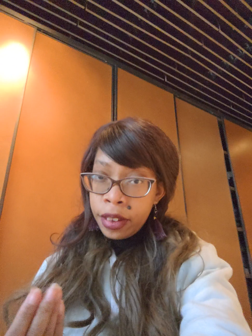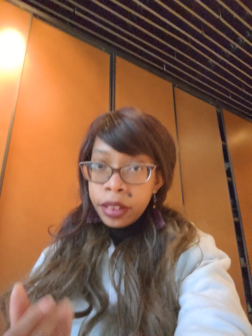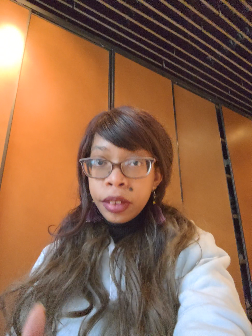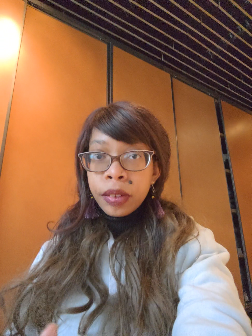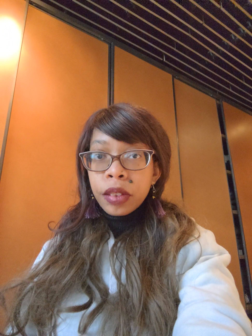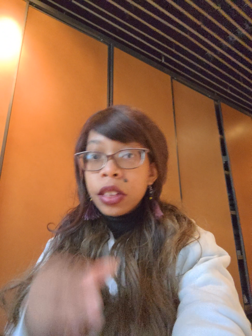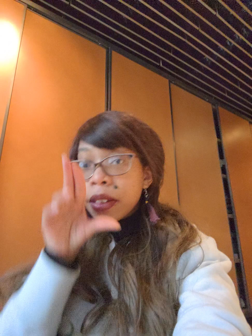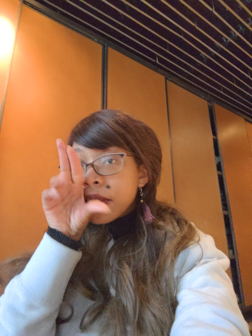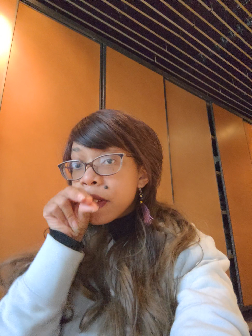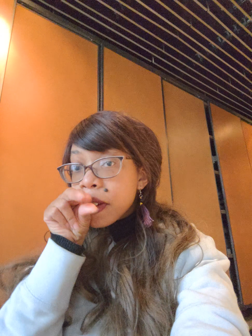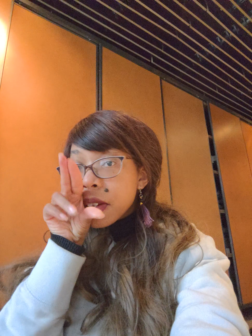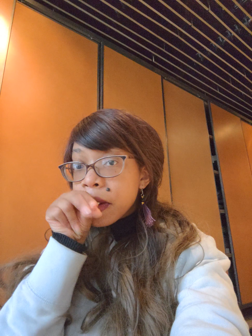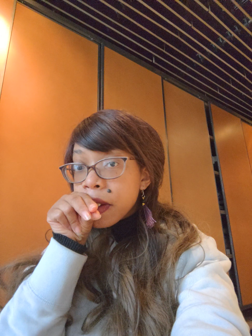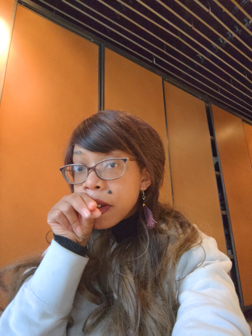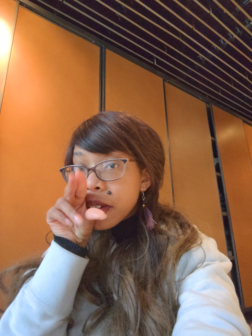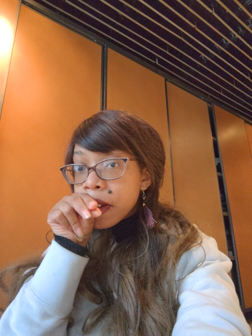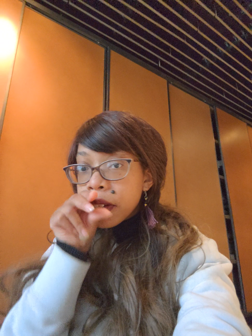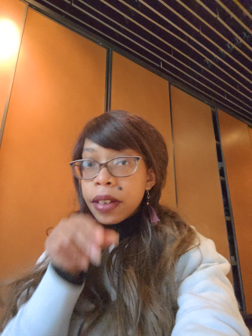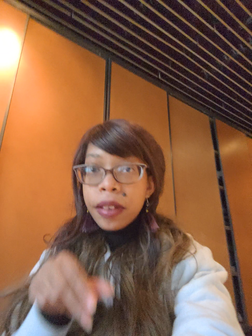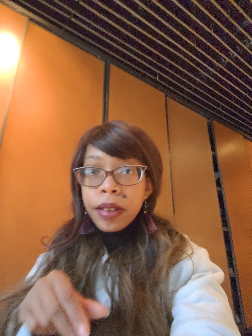duck